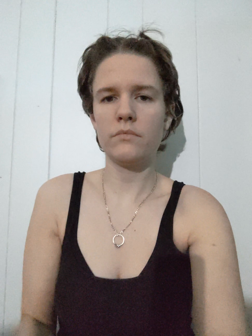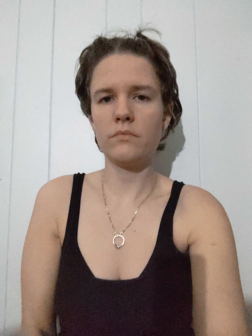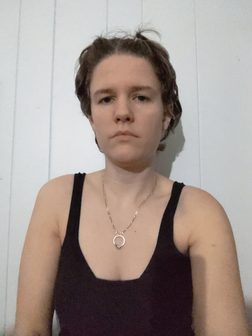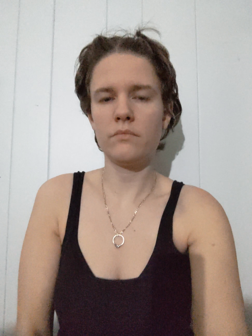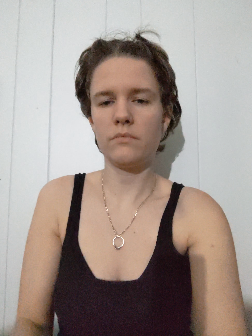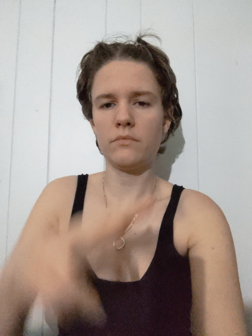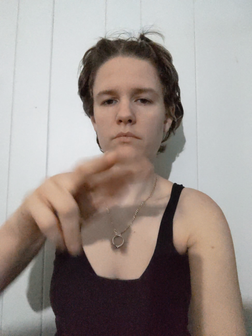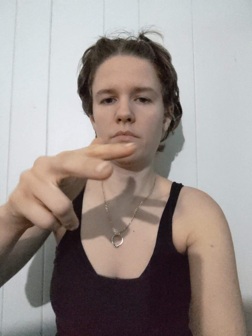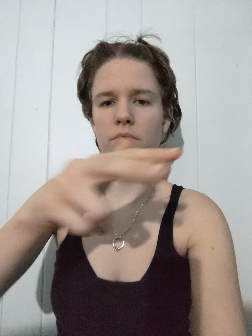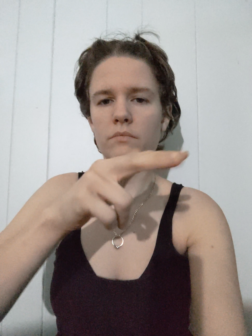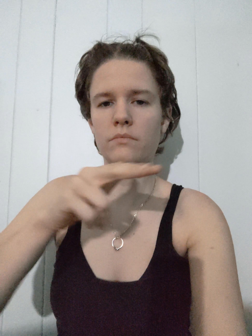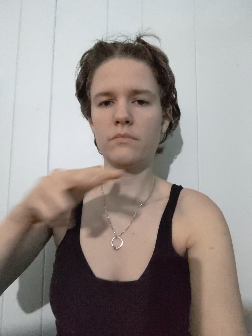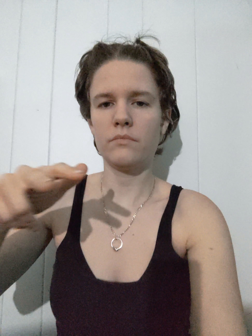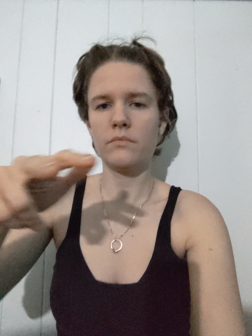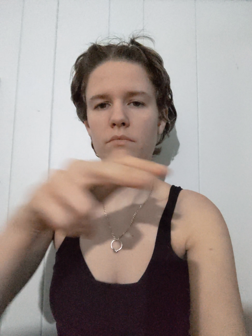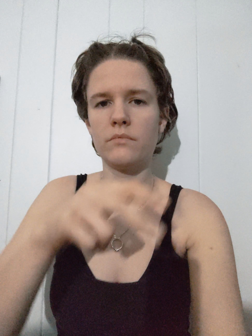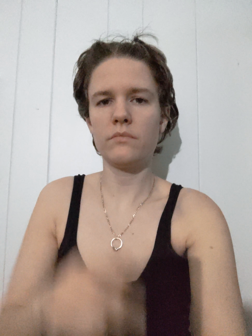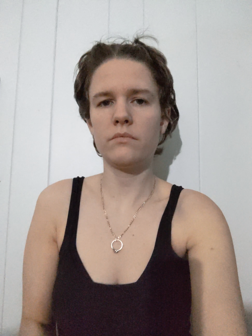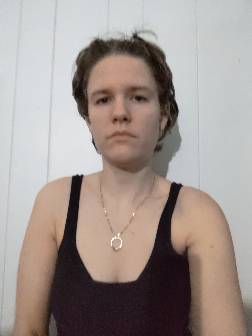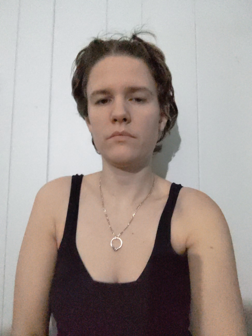helicopter